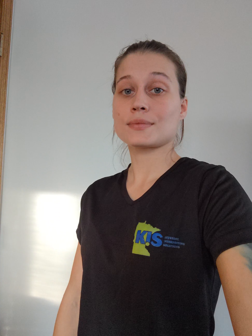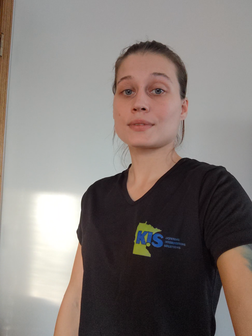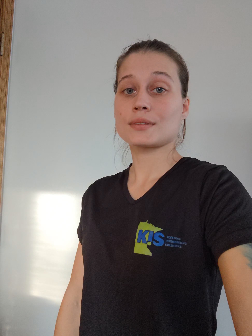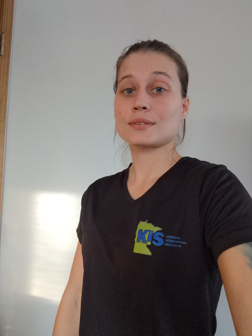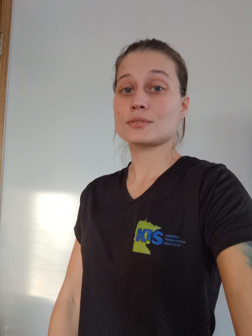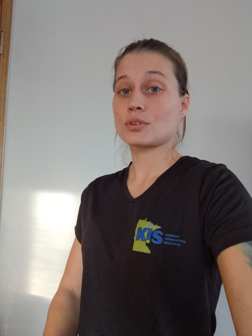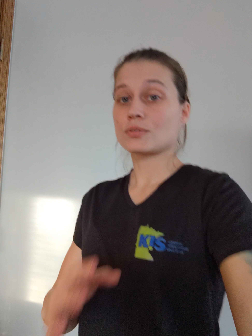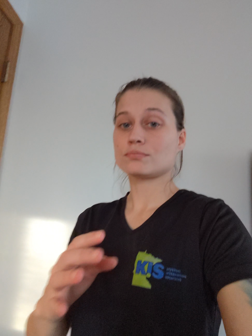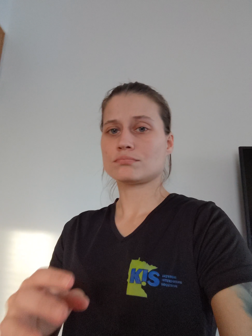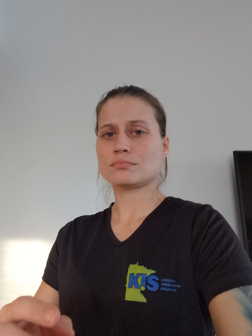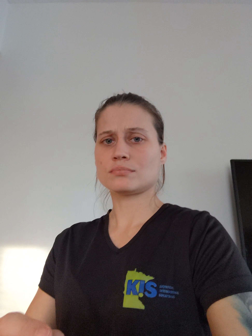helicopter